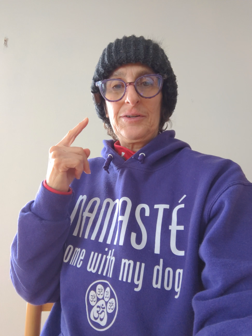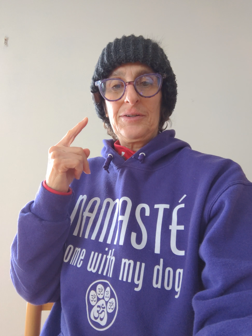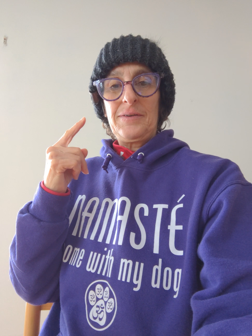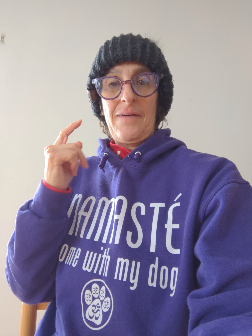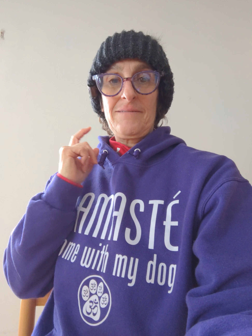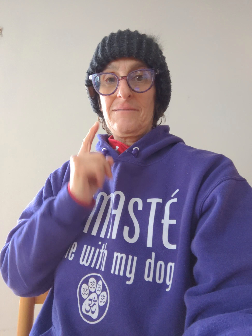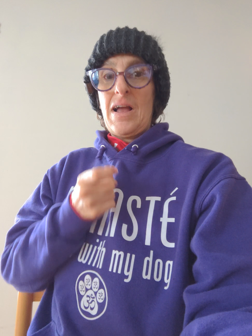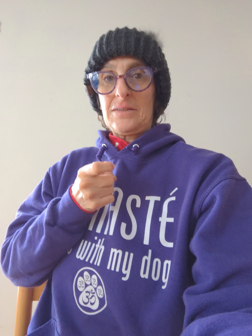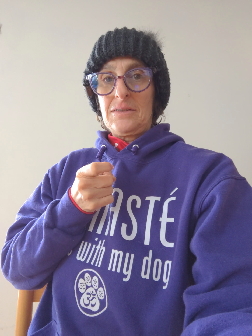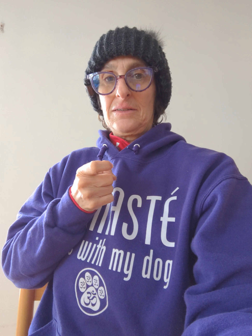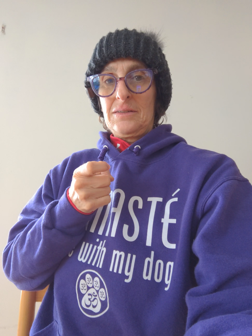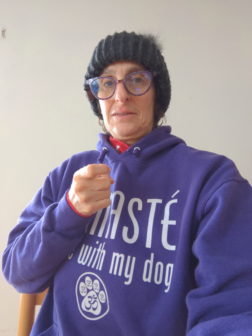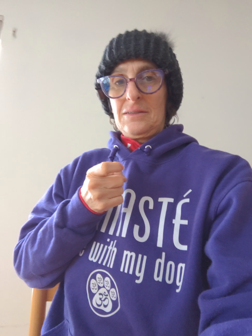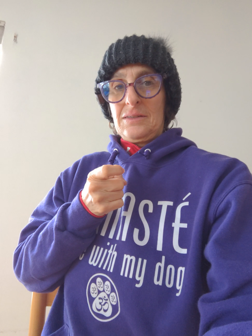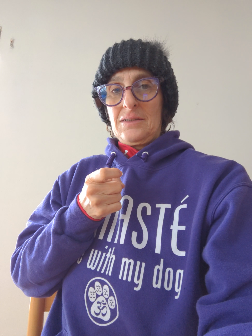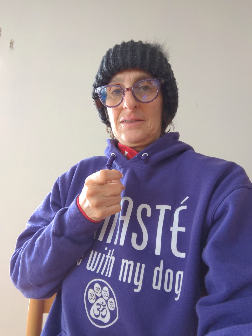fast